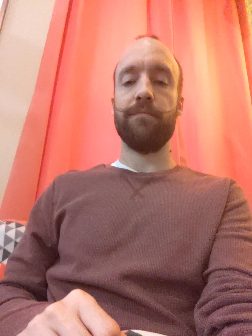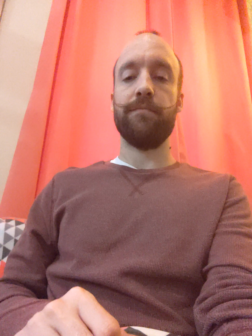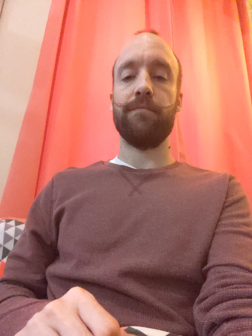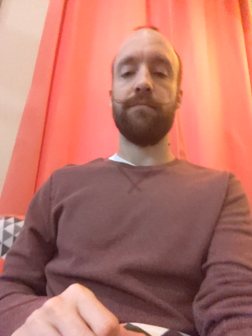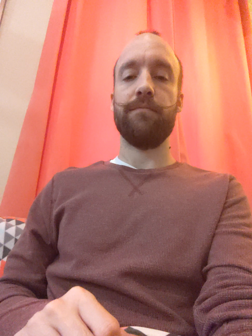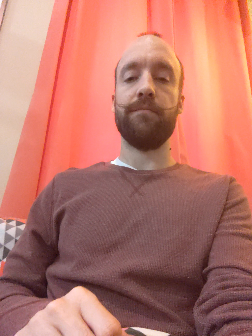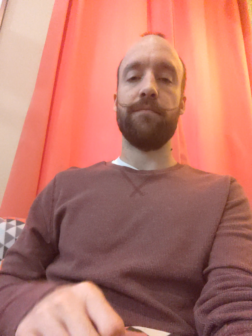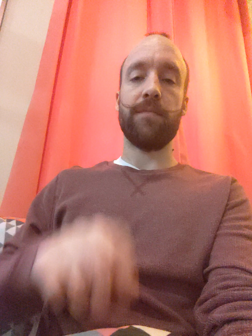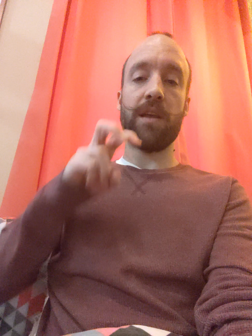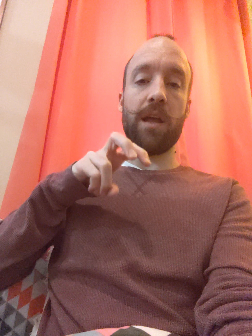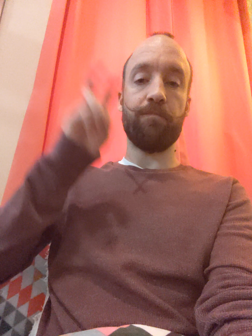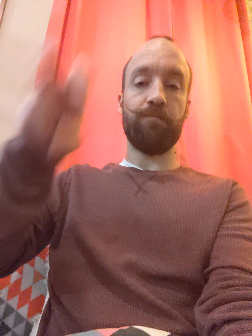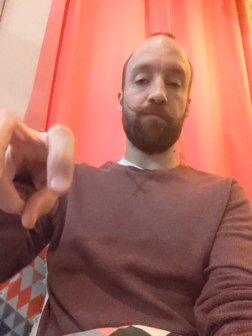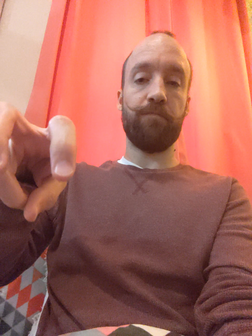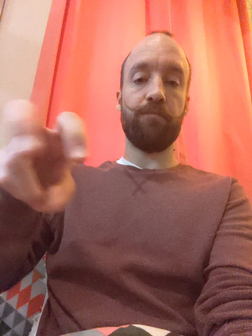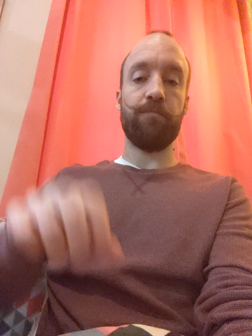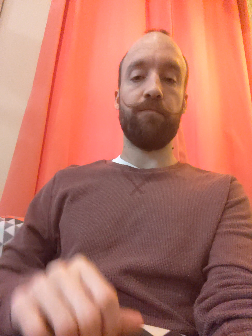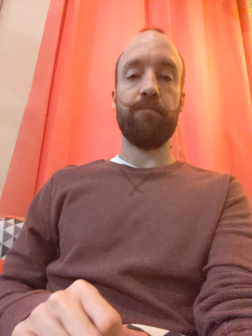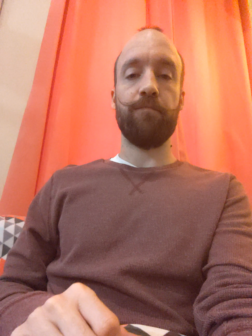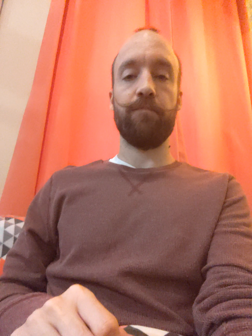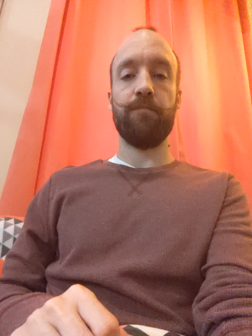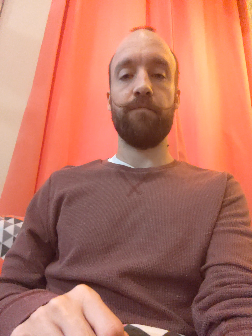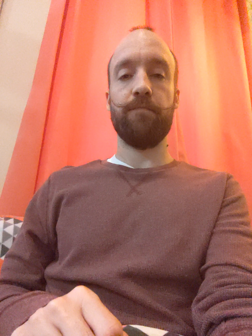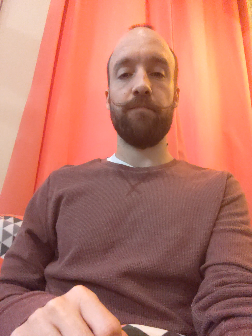jump